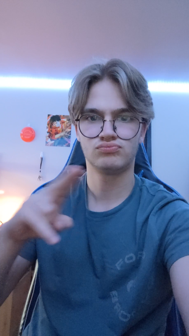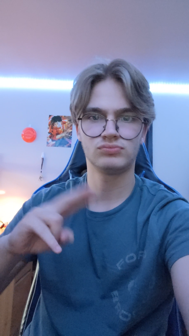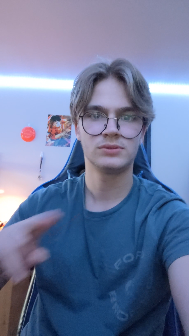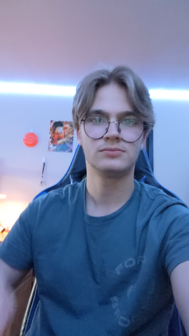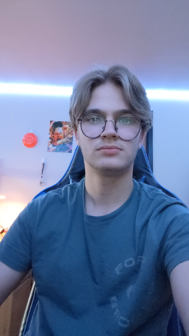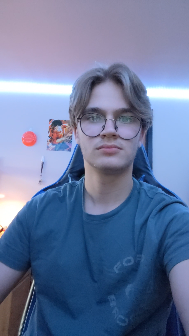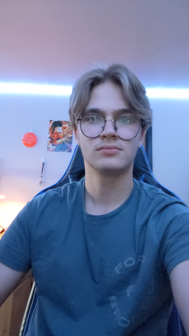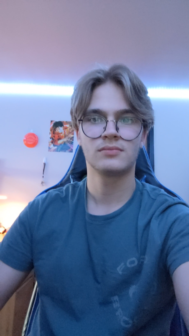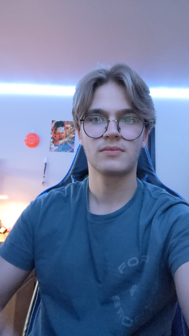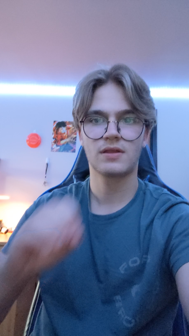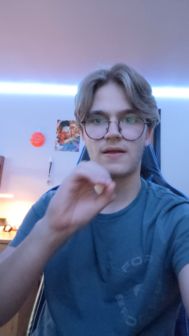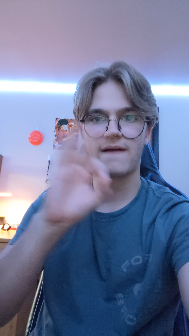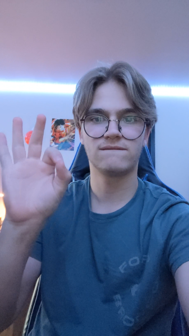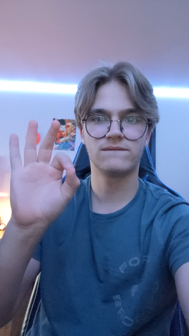off